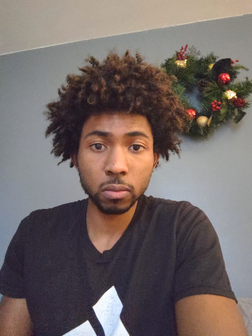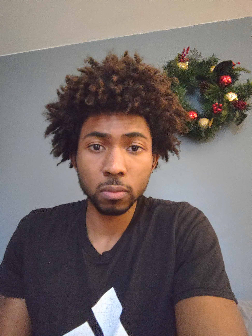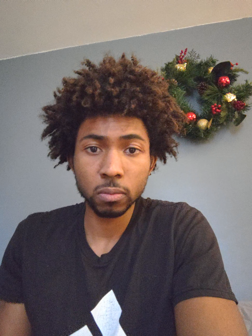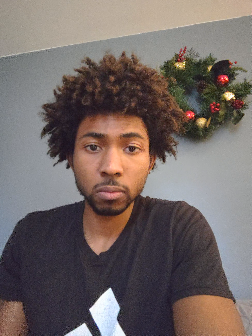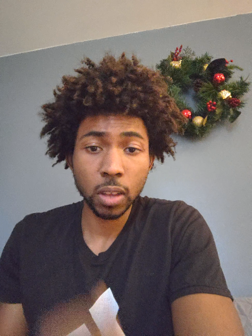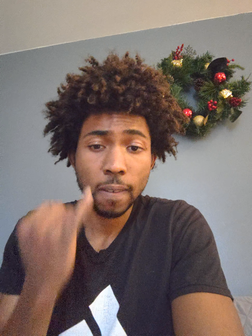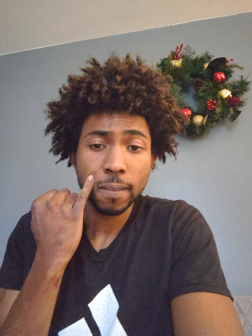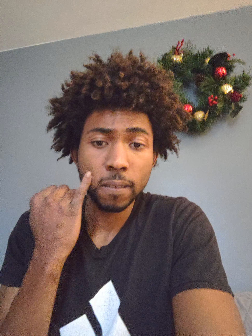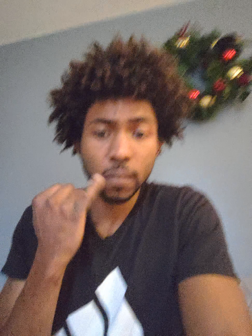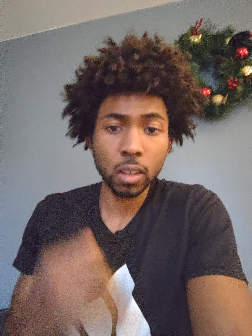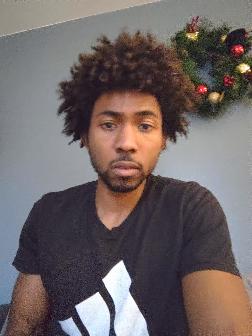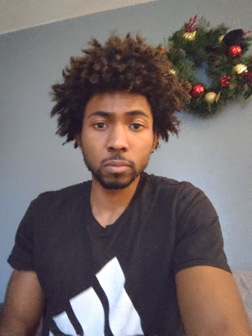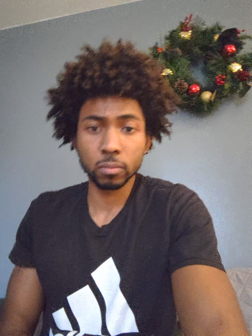if